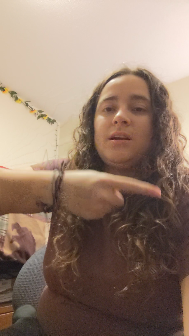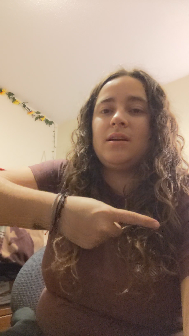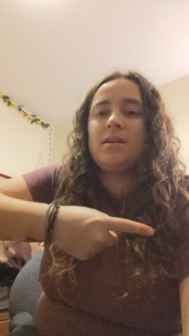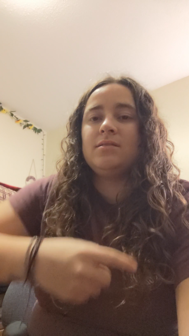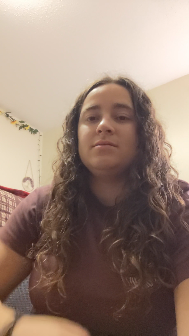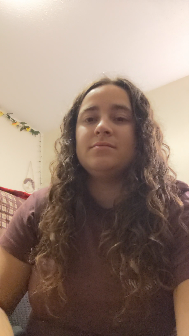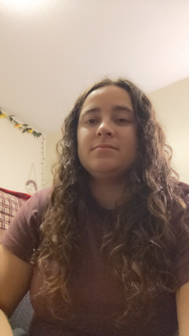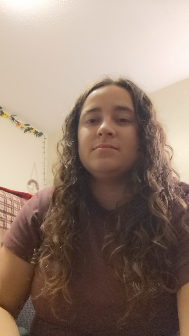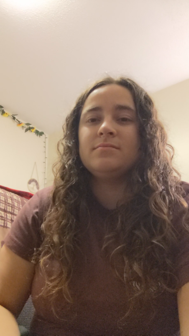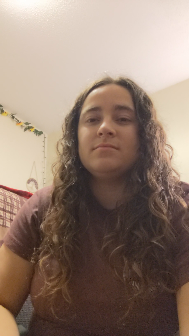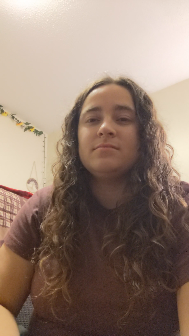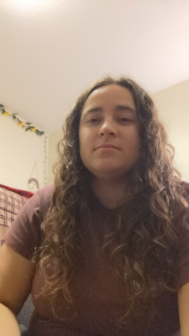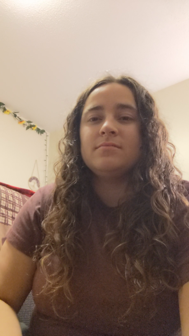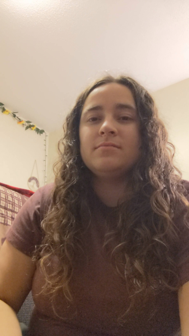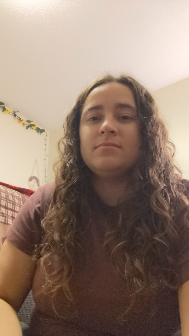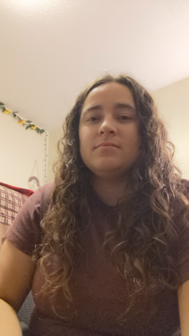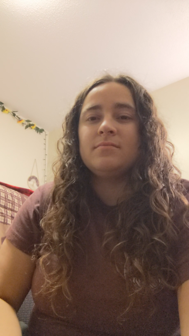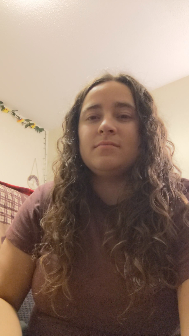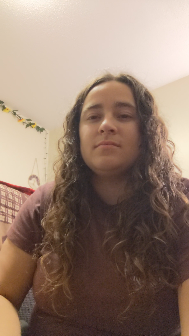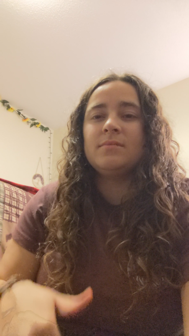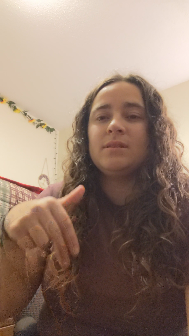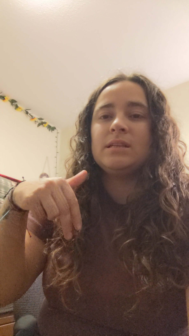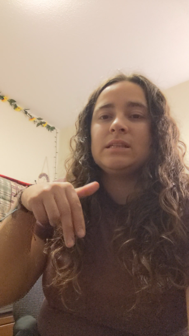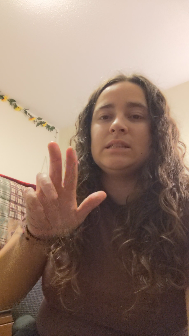lick